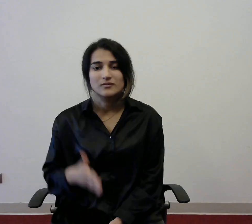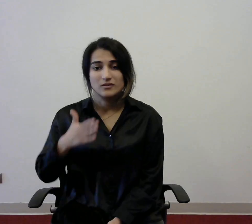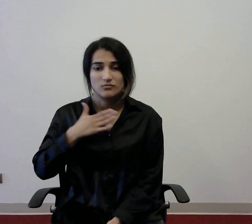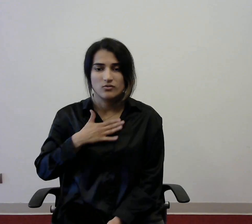mən